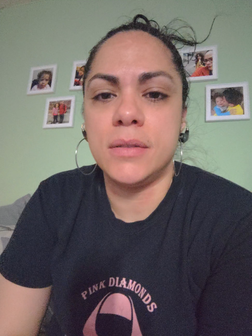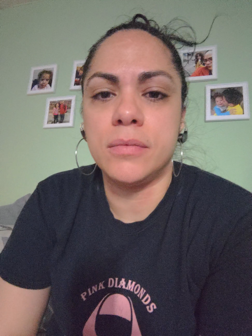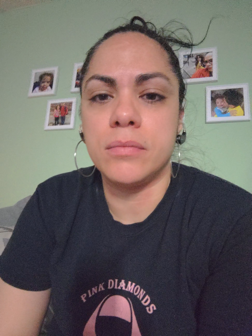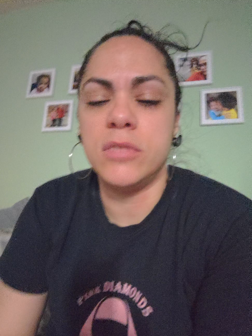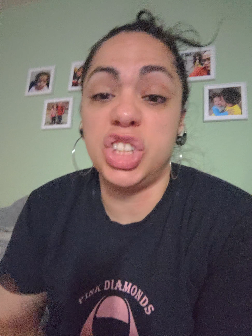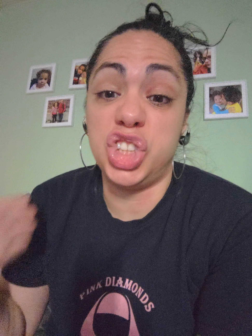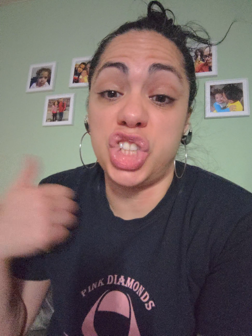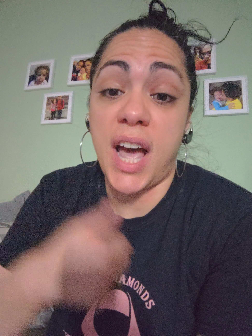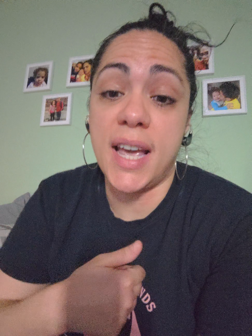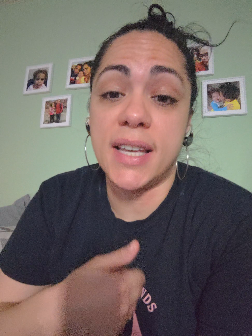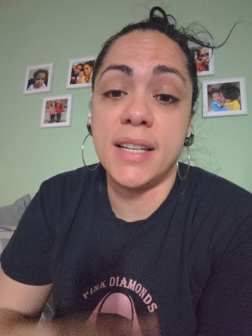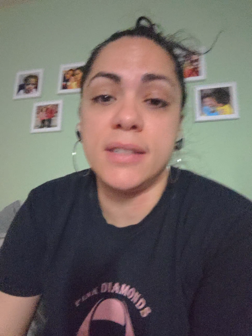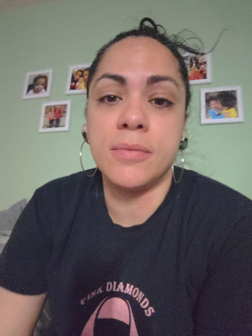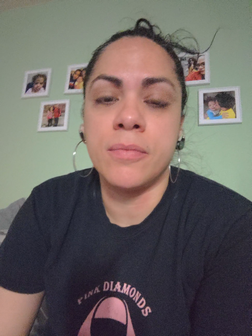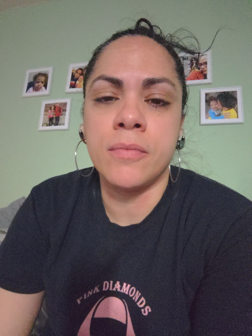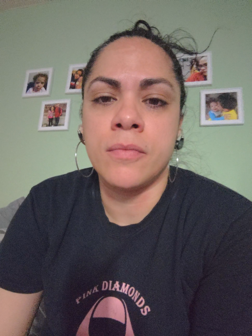jacket